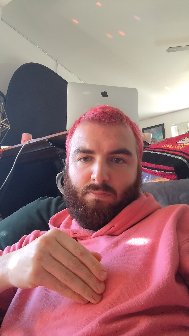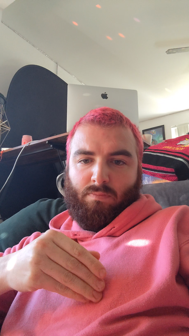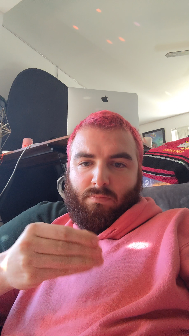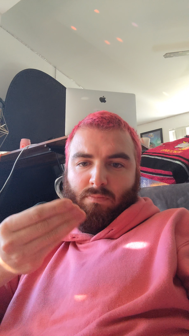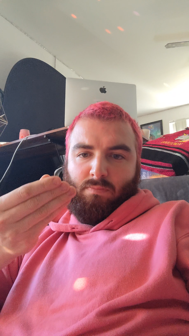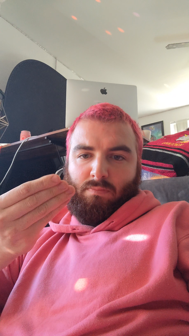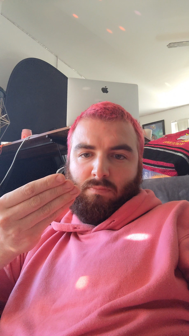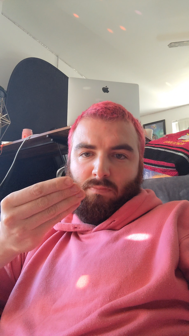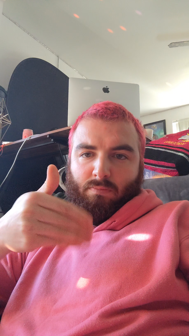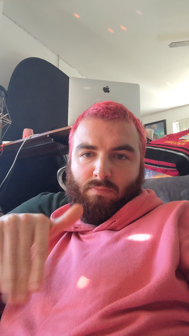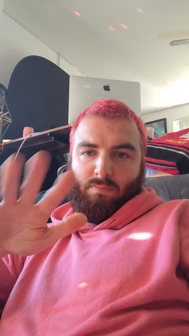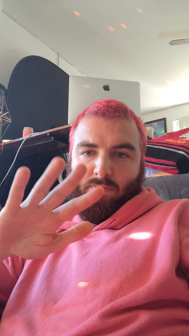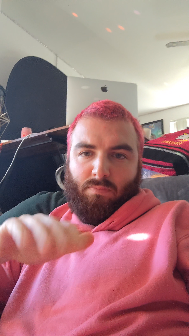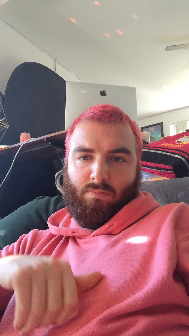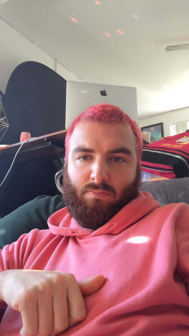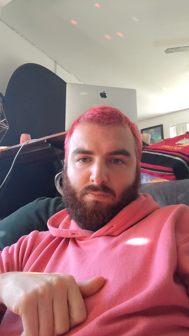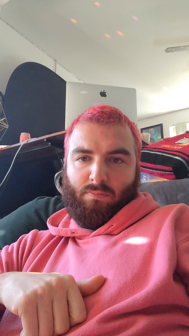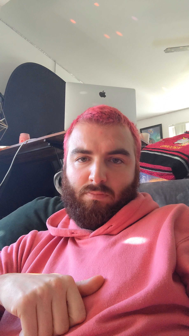garden